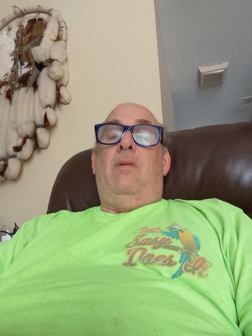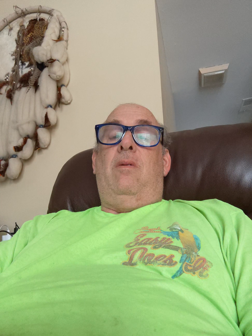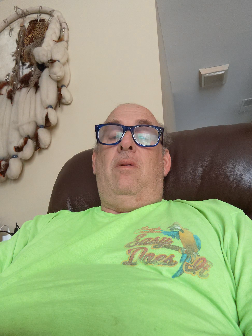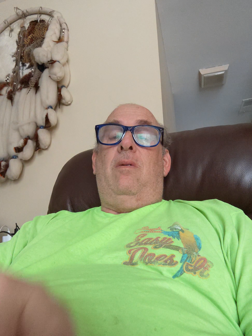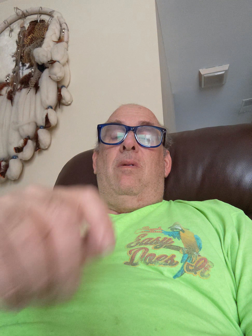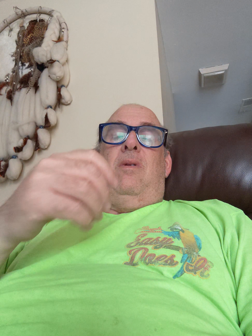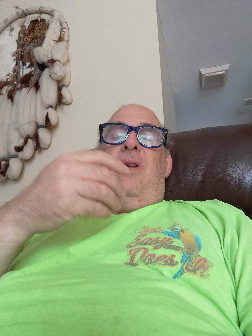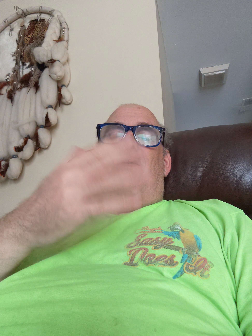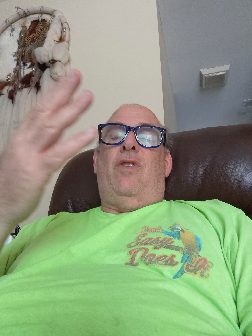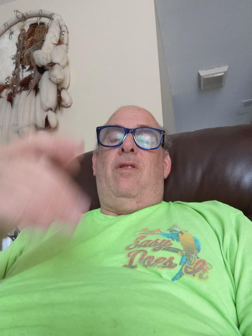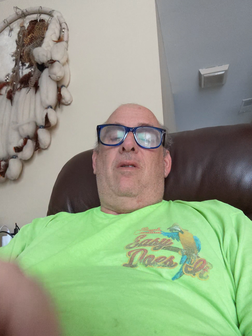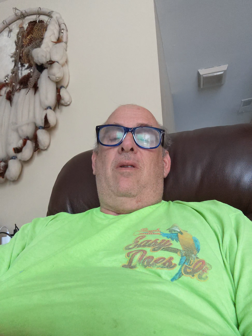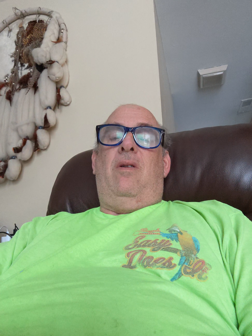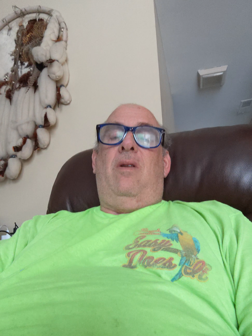every